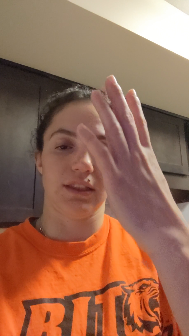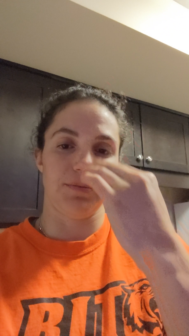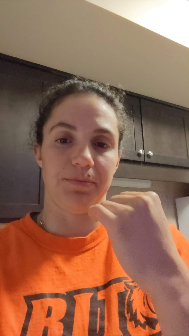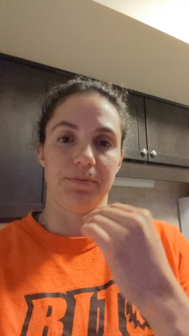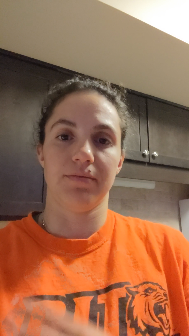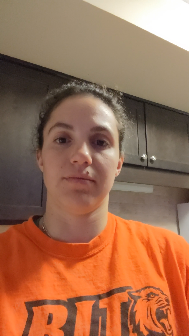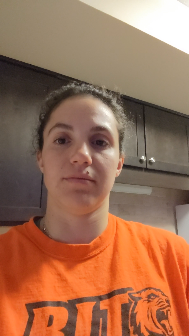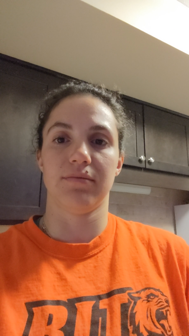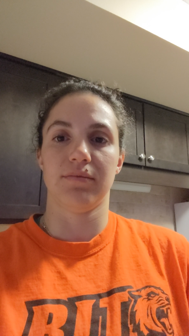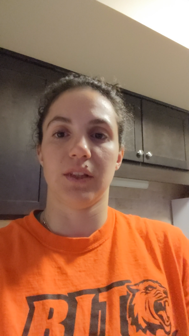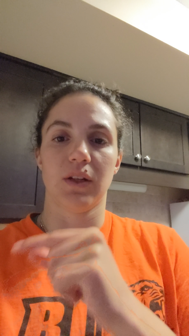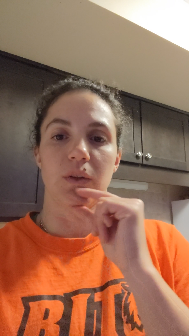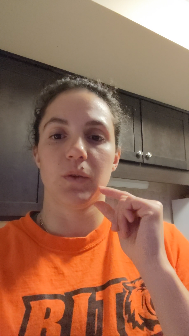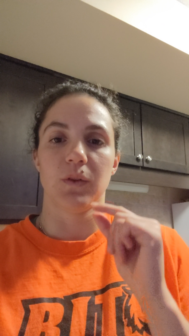glue